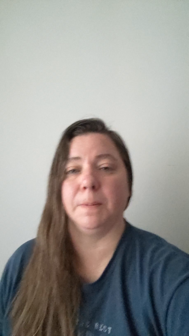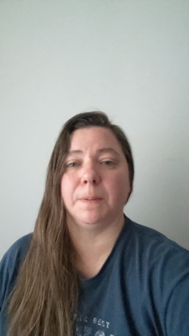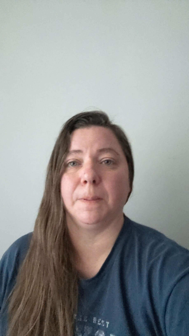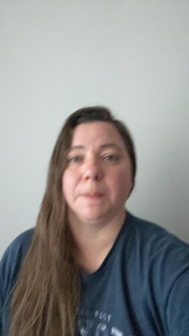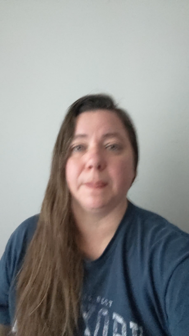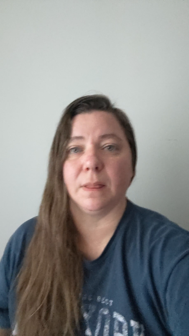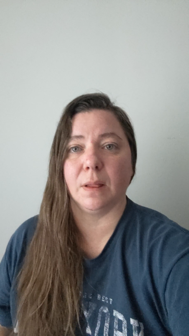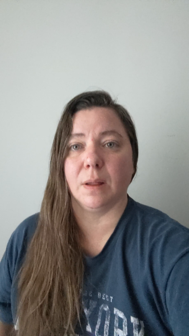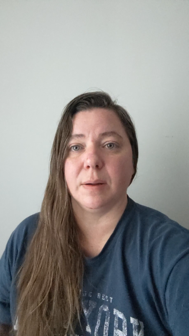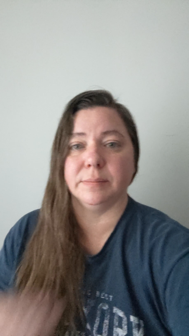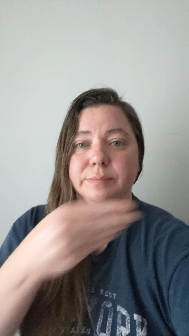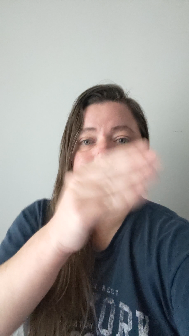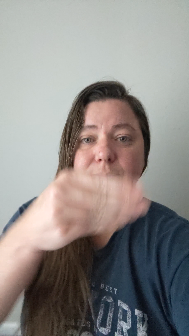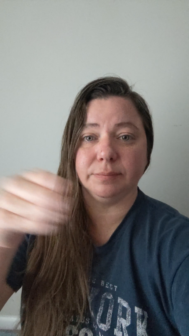shopping